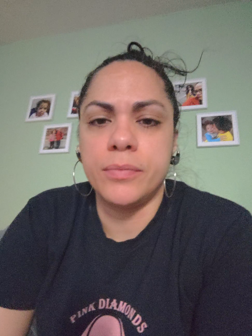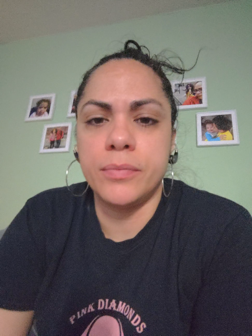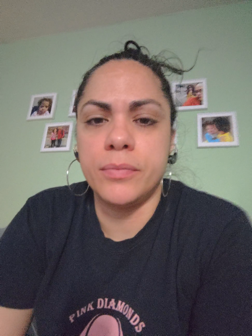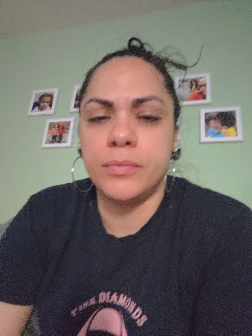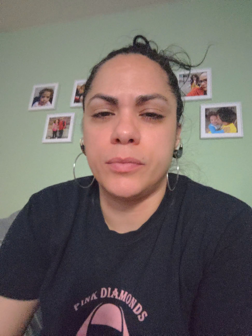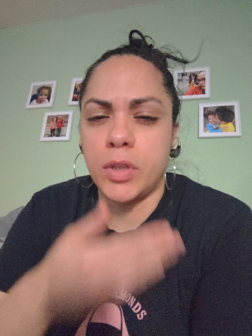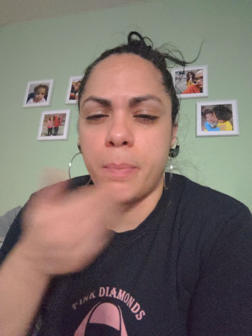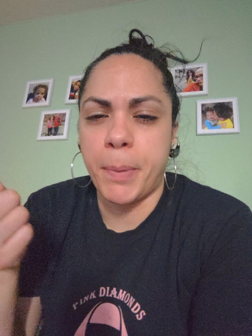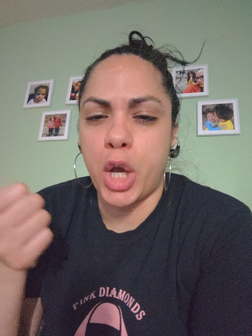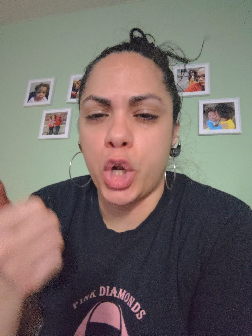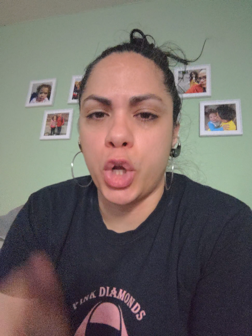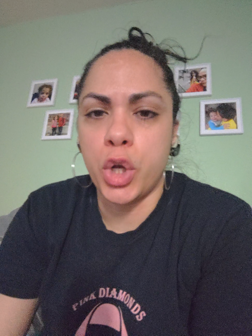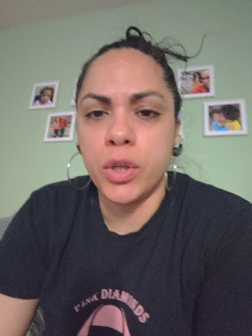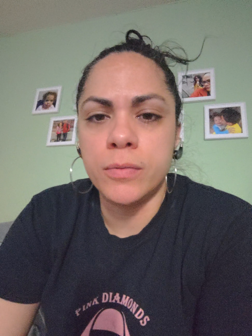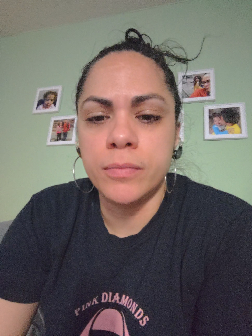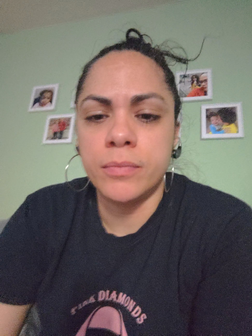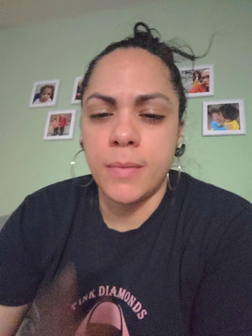better